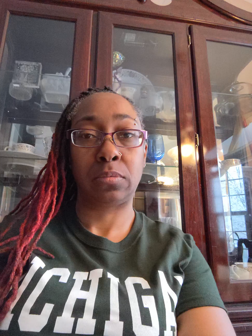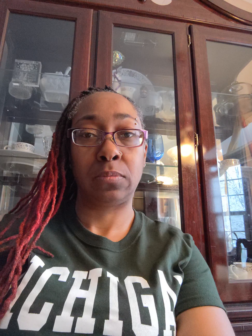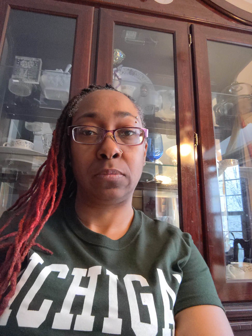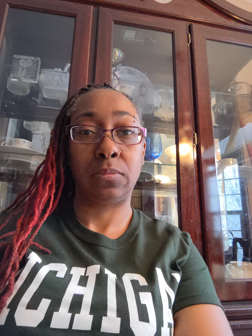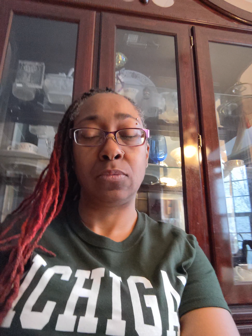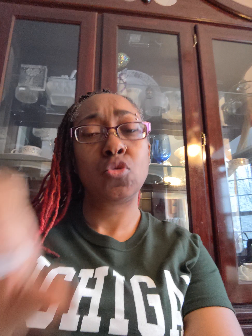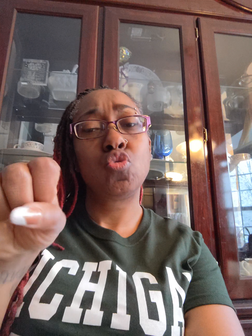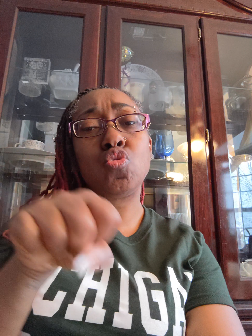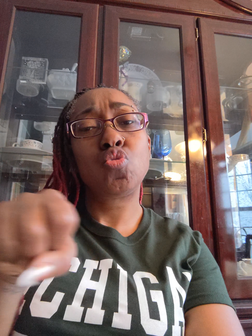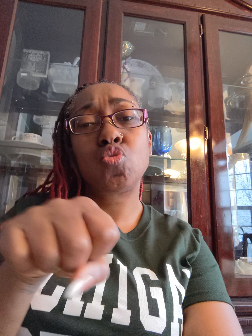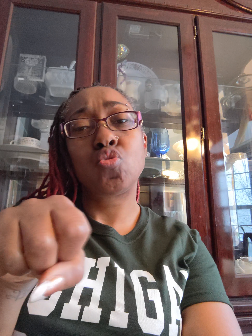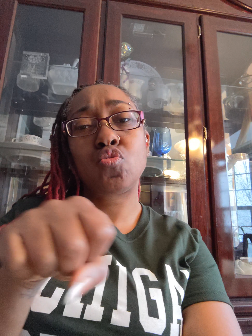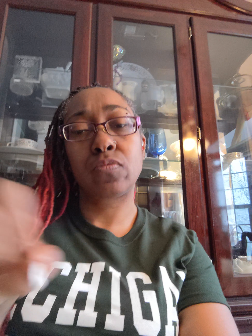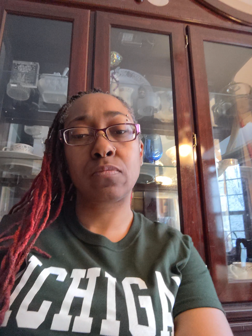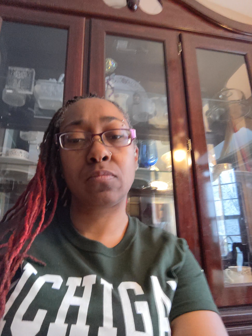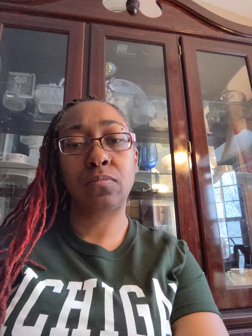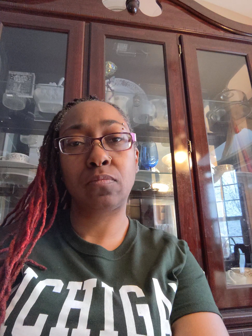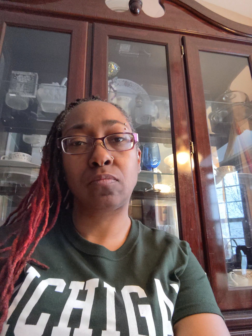shoe